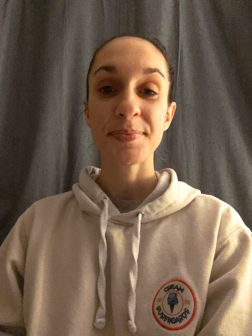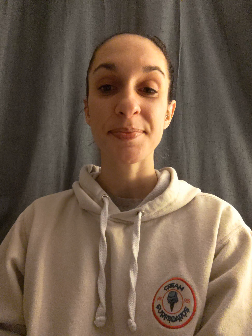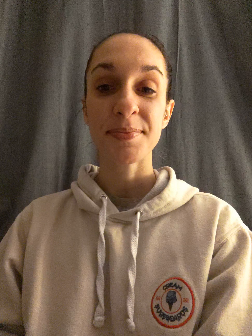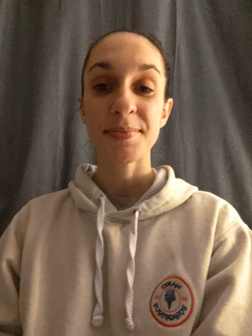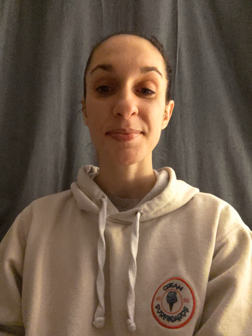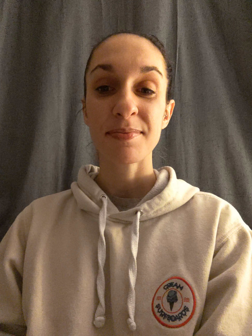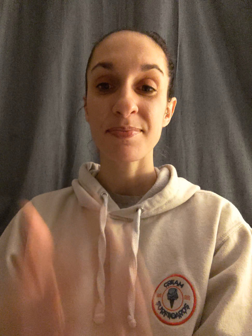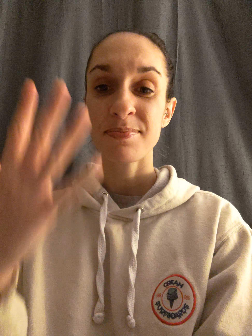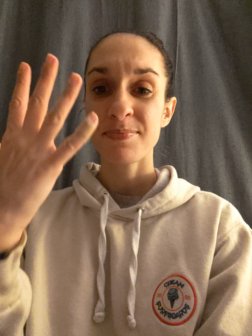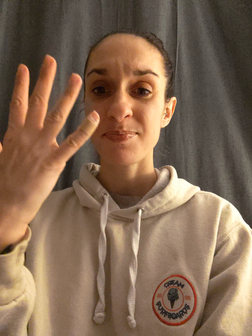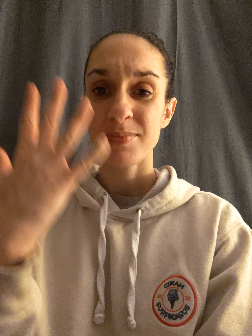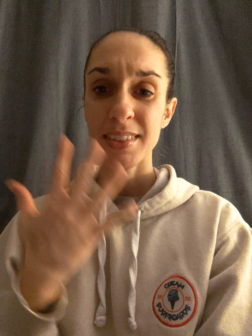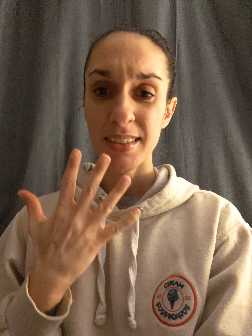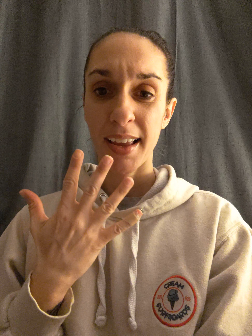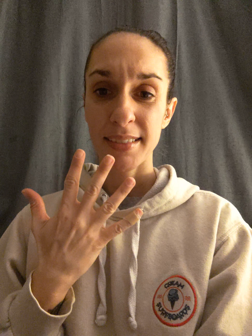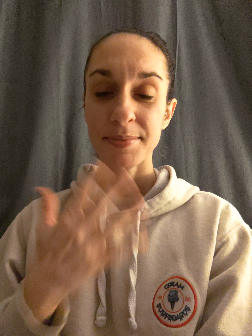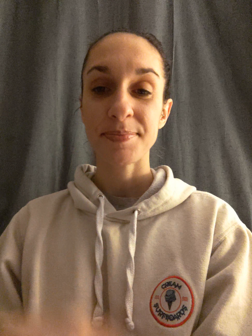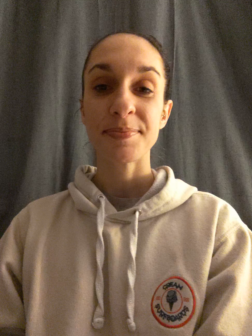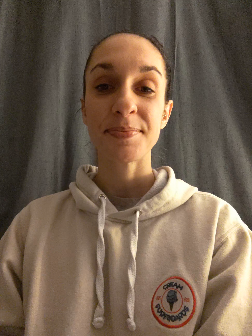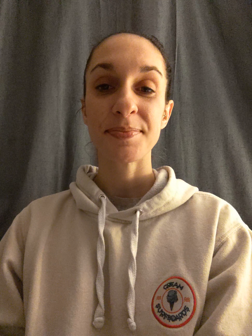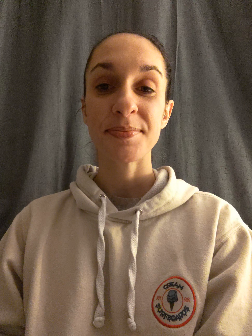sad